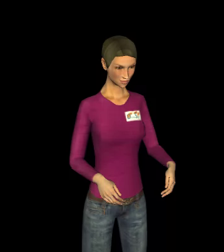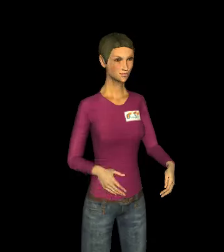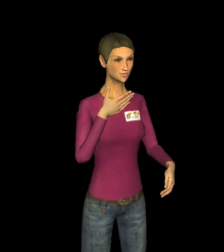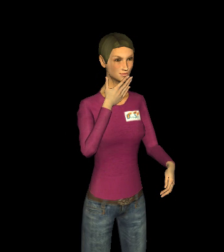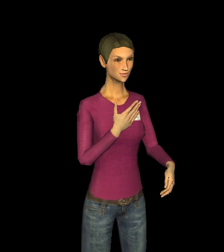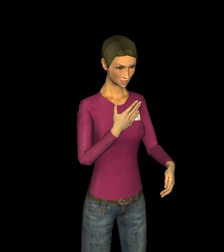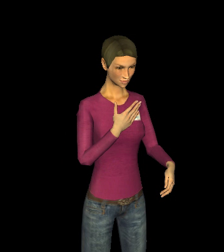شكرا